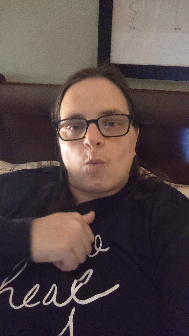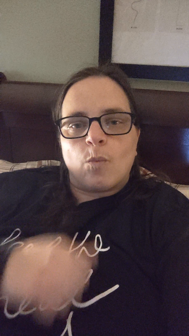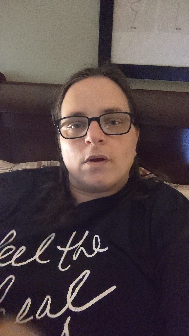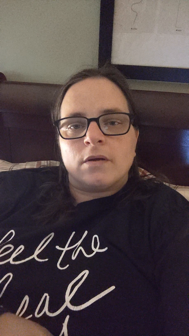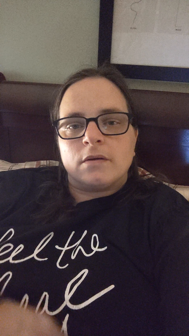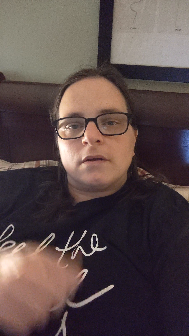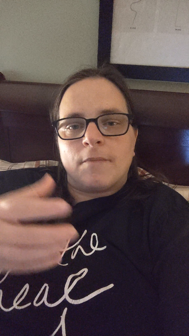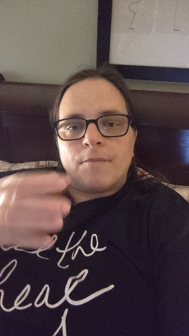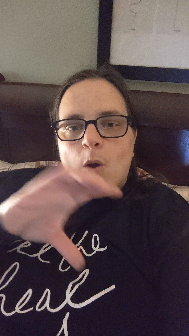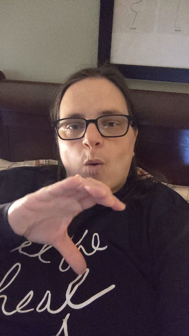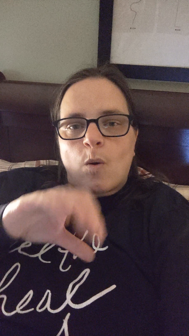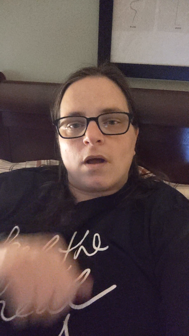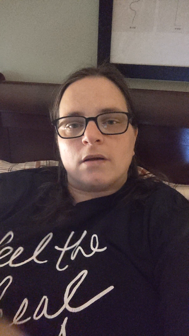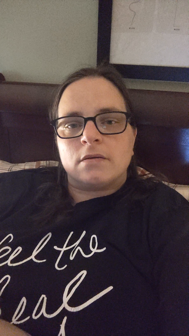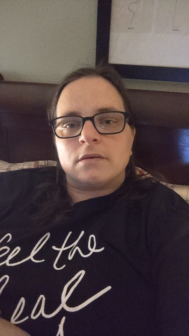pour